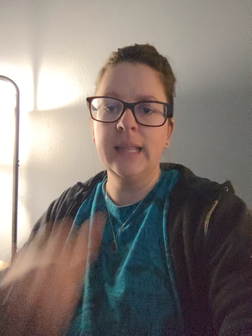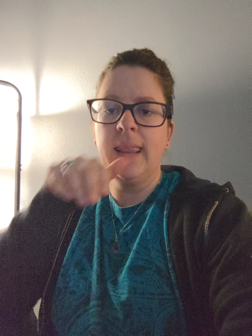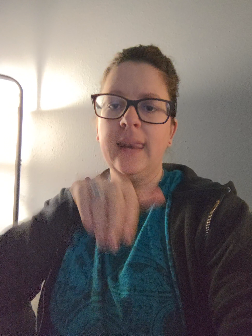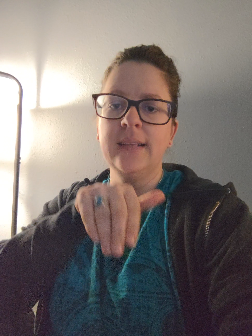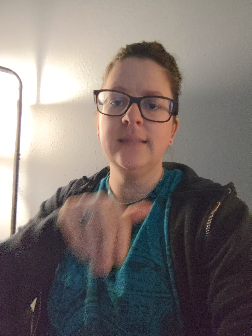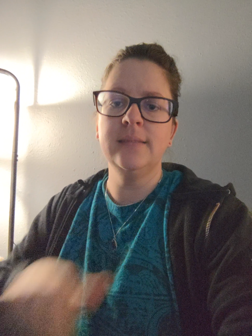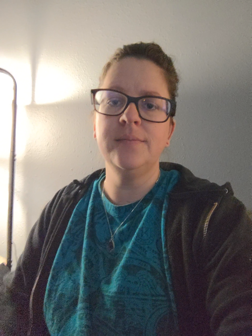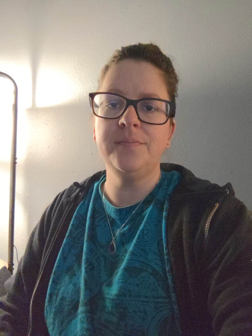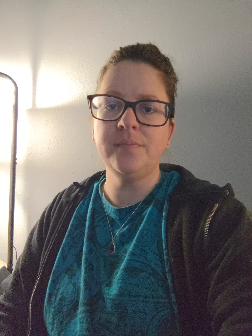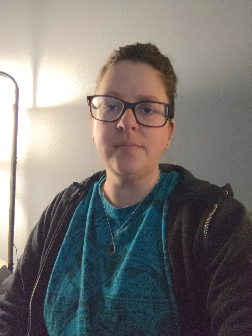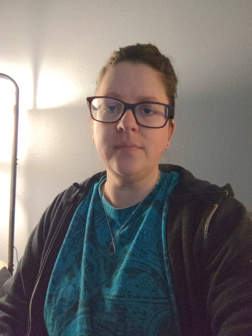night